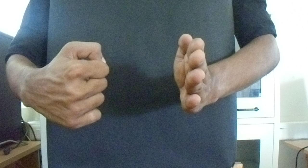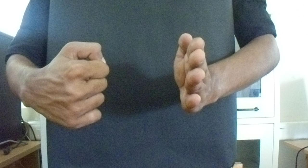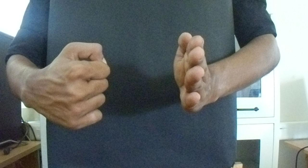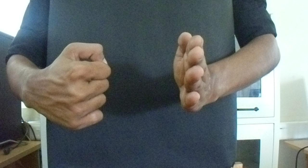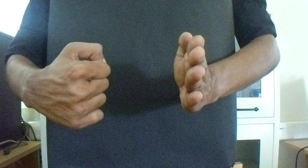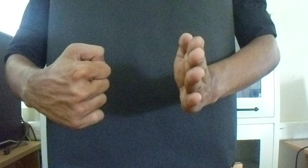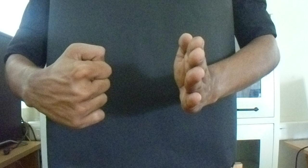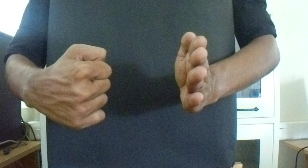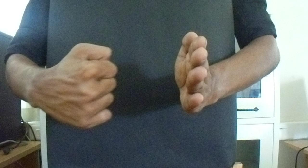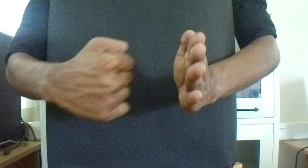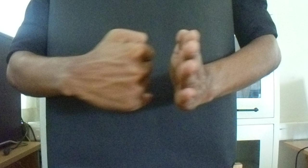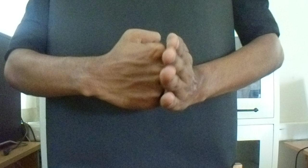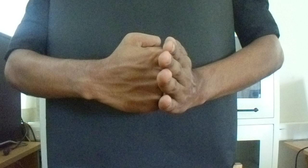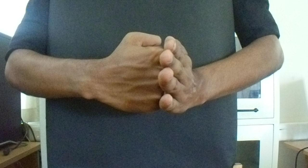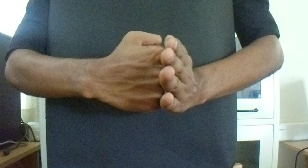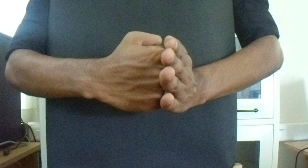accident